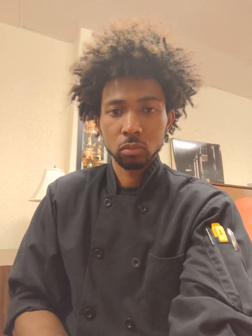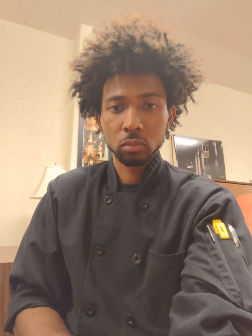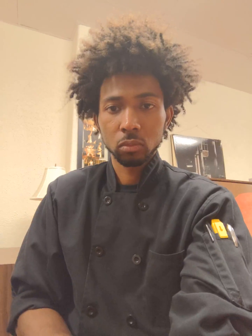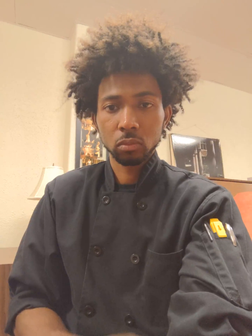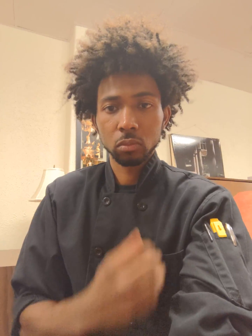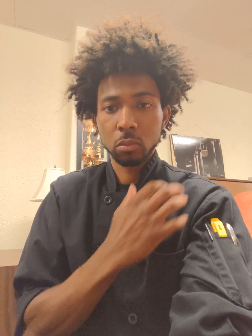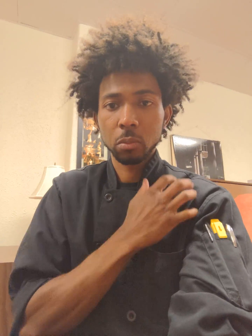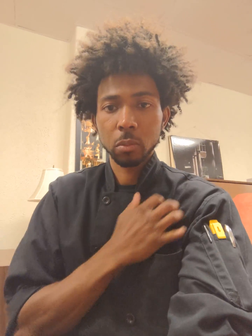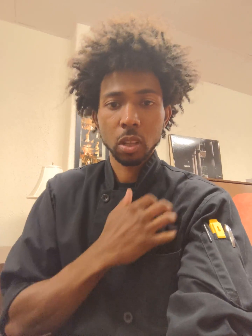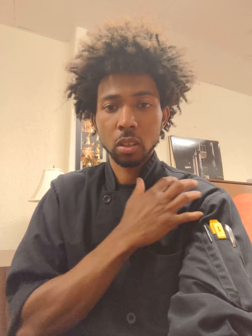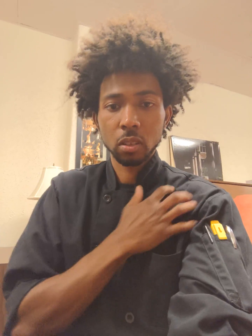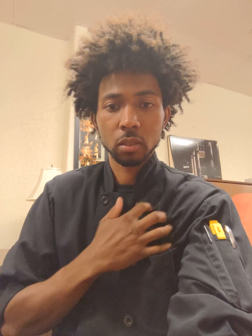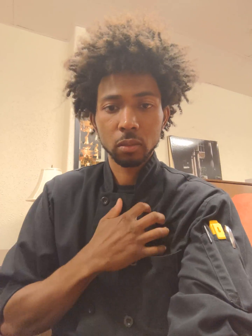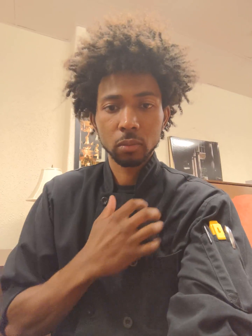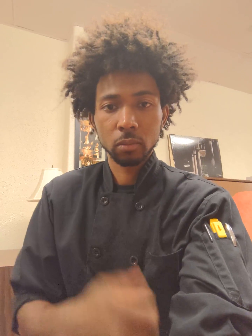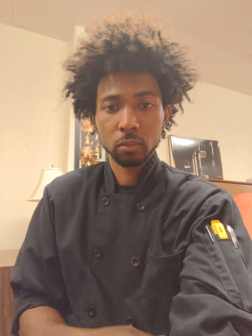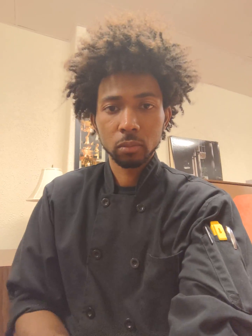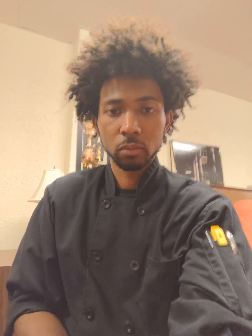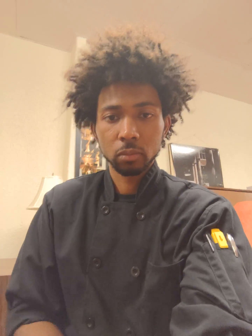bear